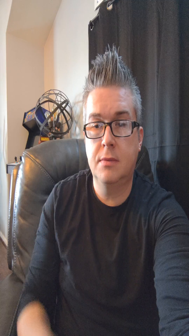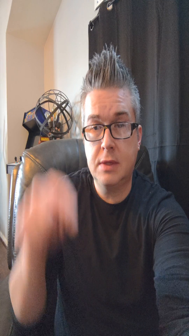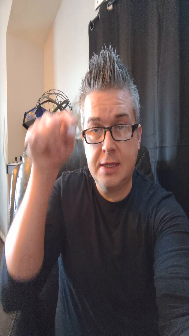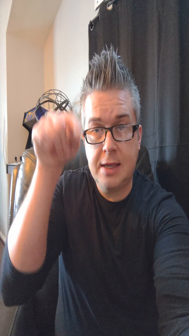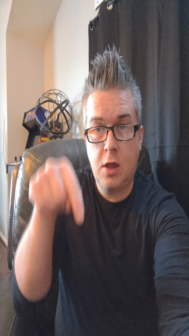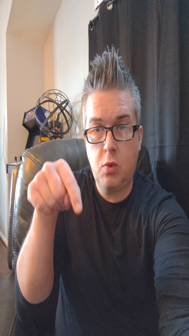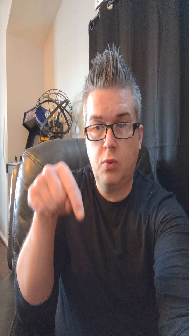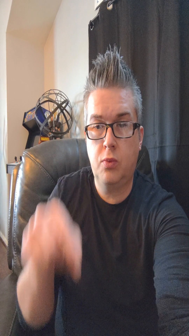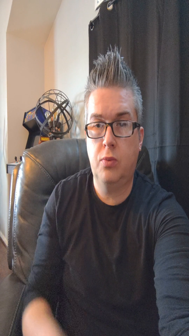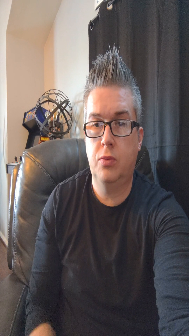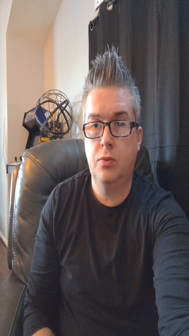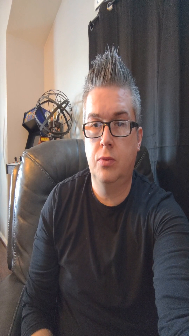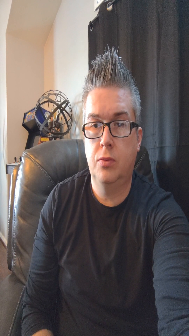down